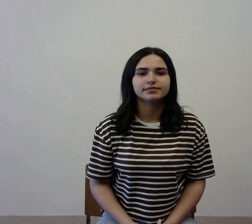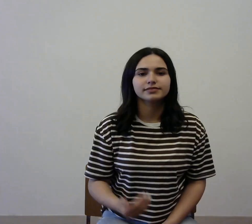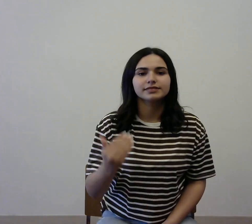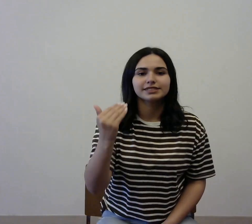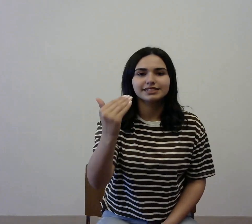siz